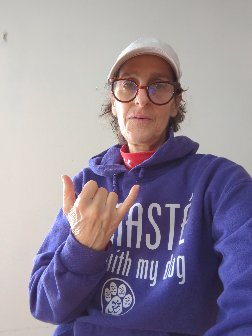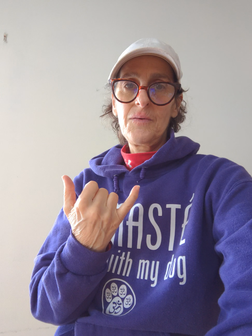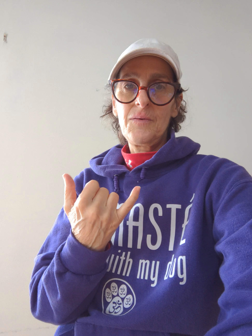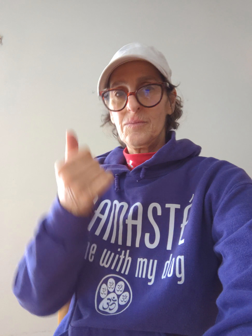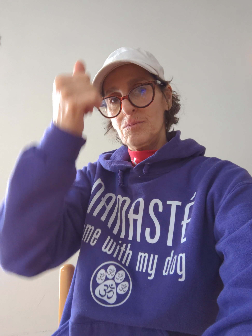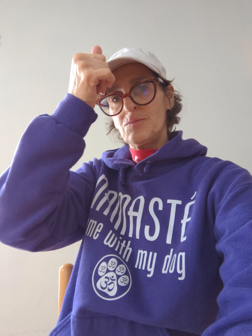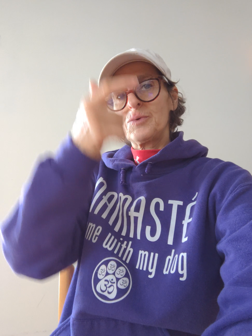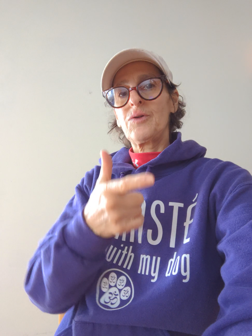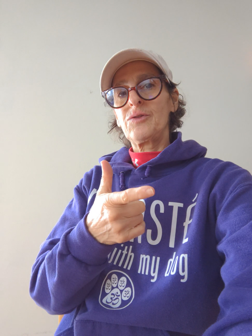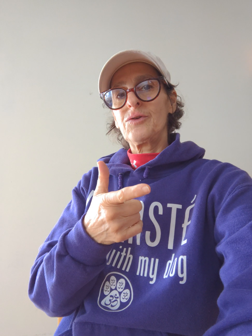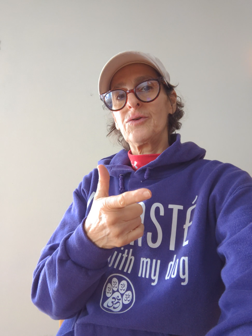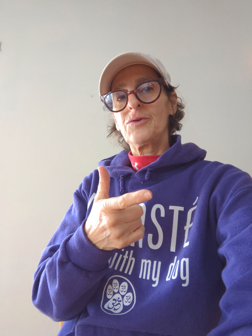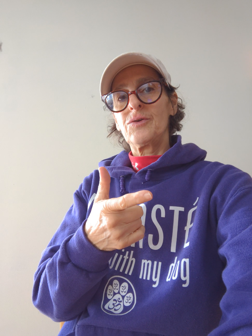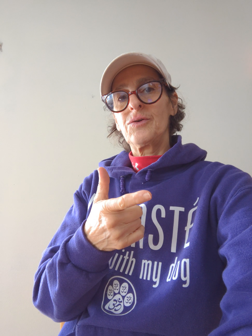brother